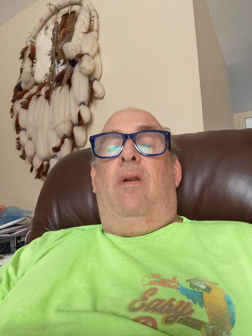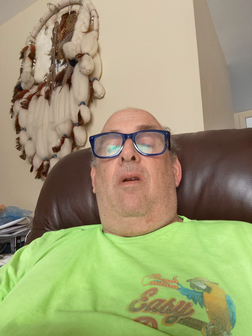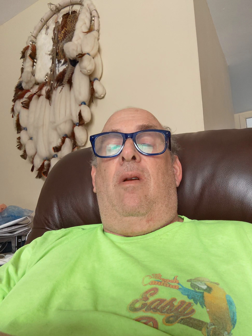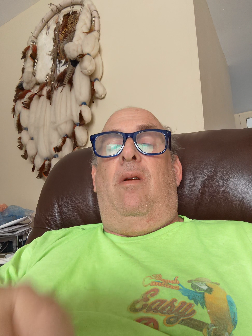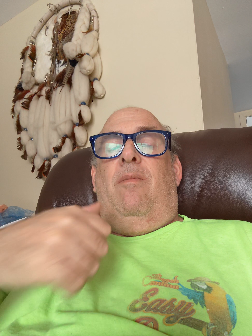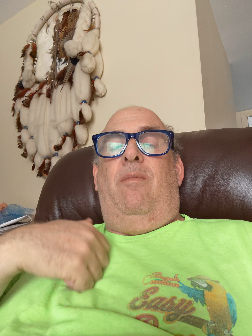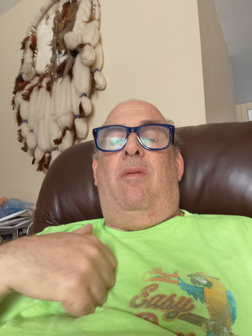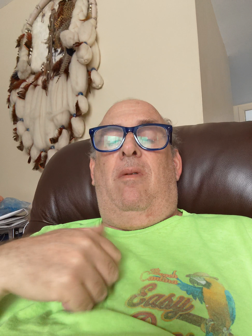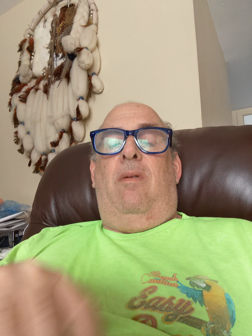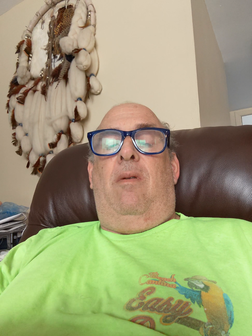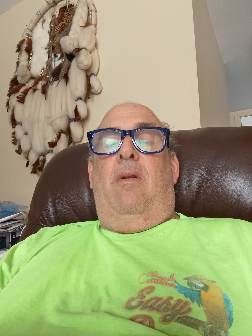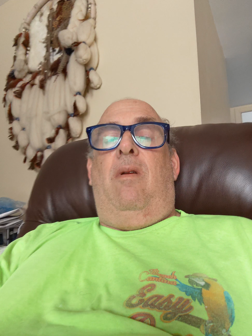bath